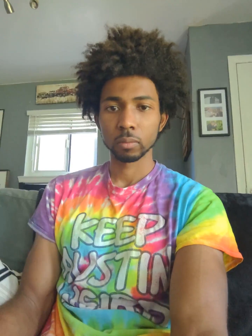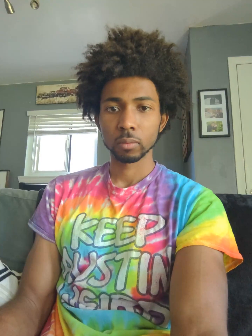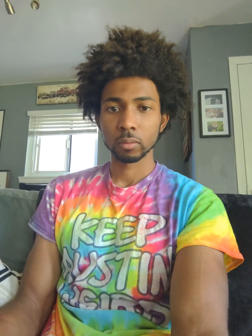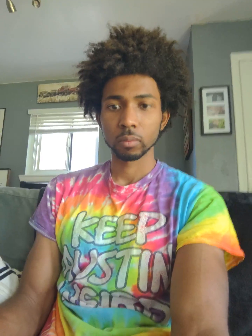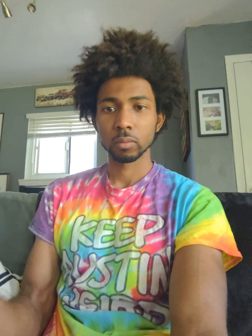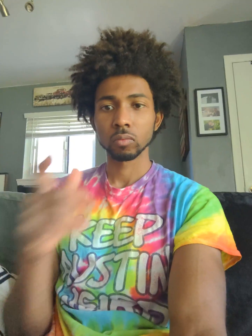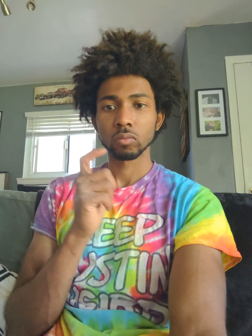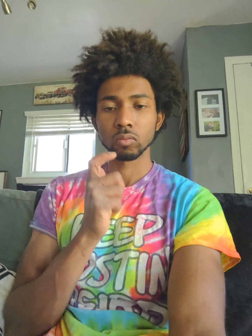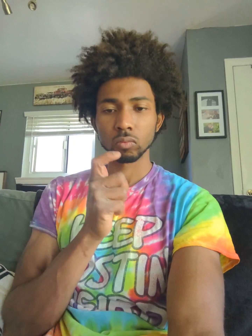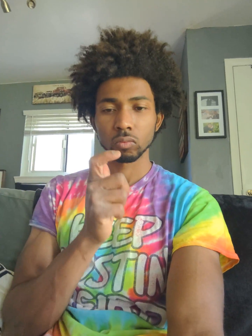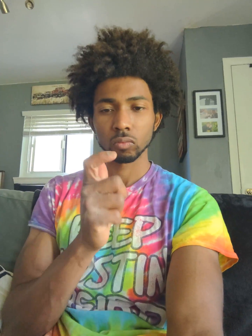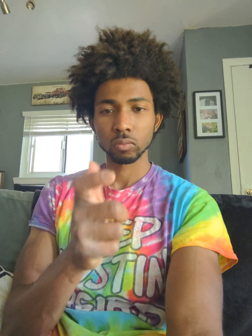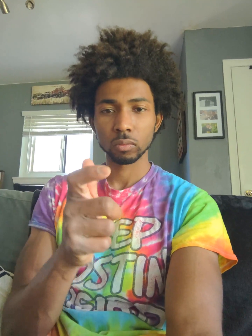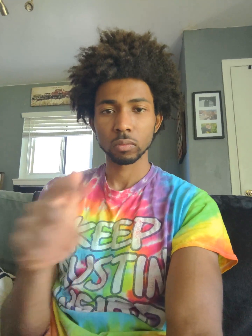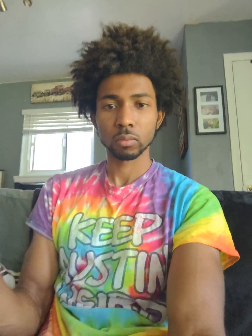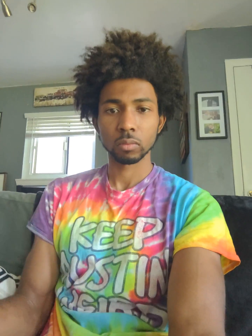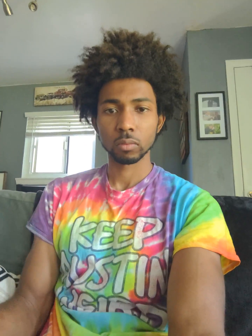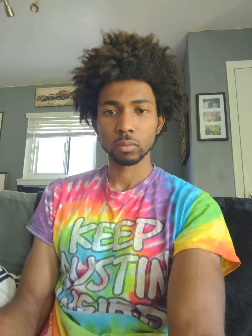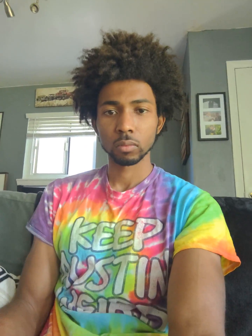run